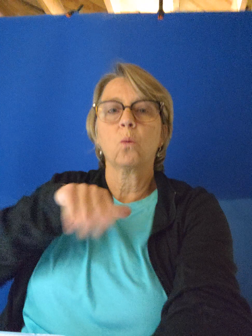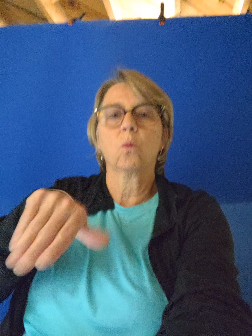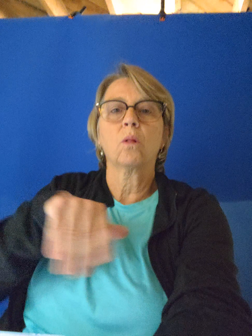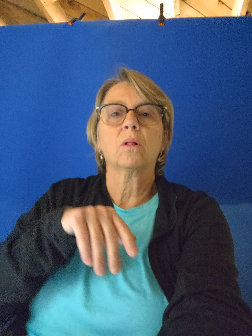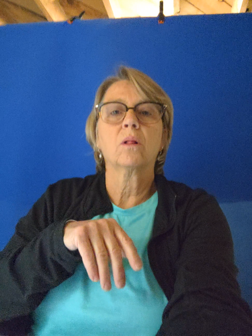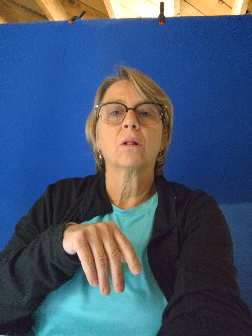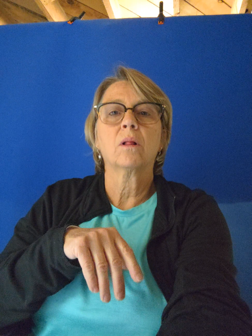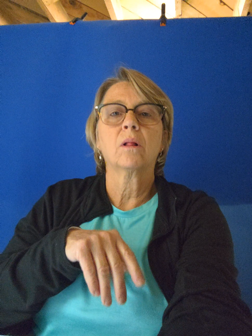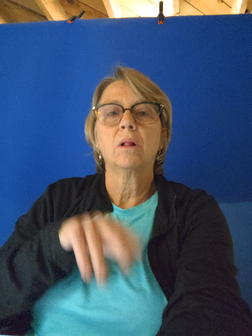pool